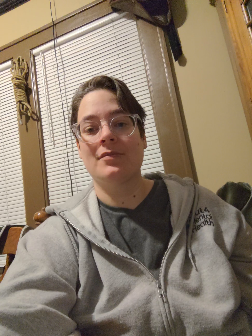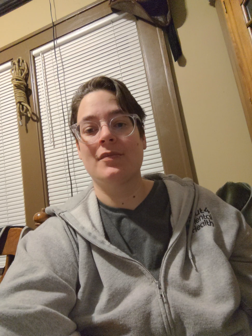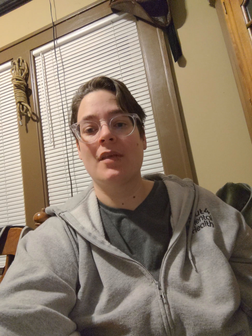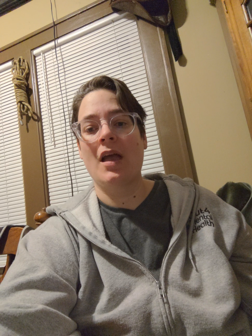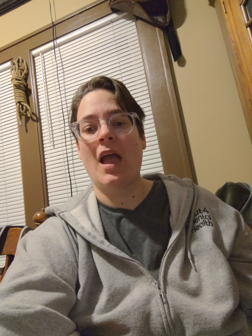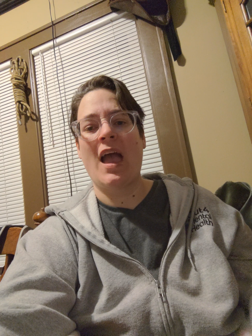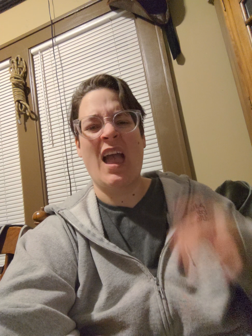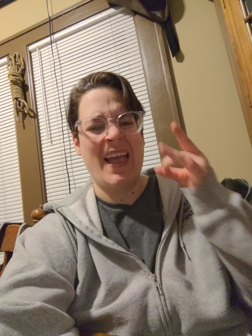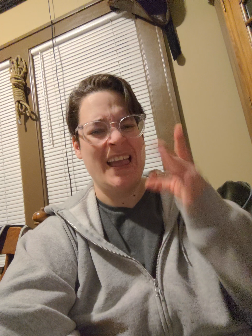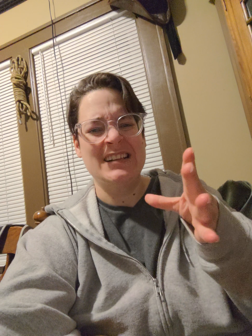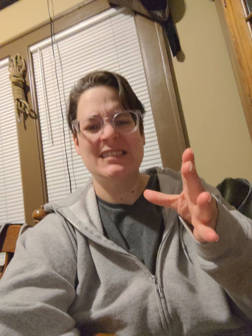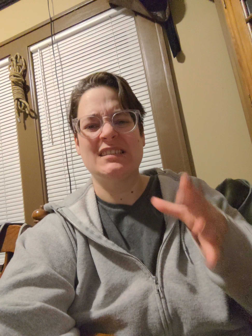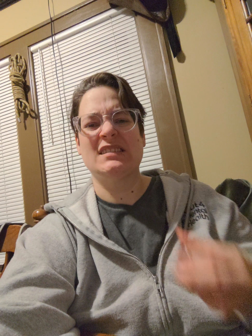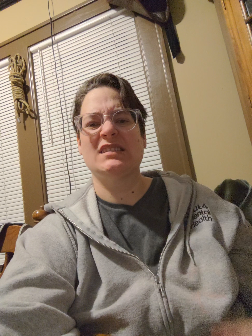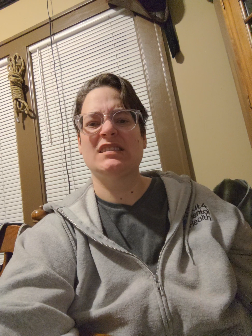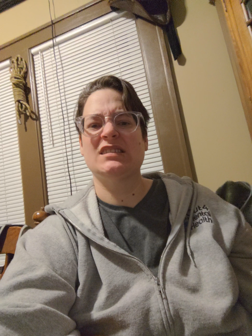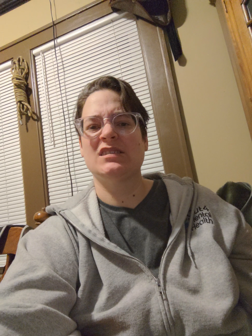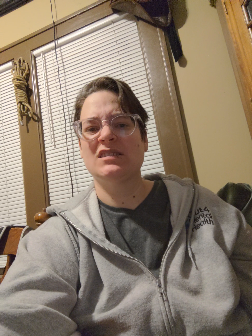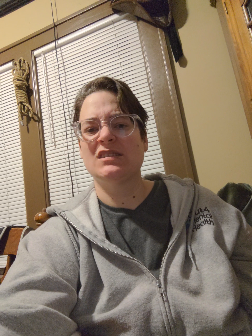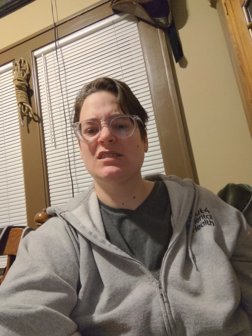hate